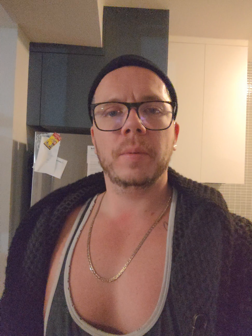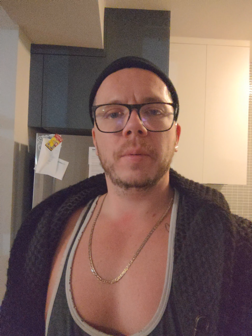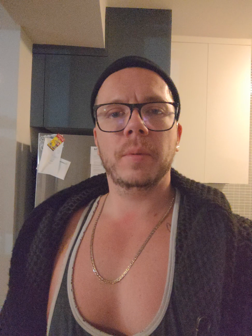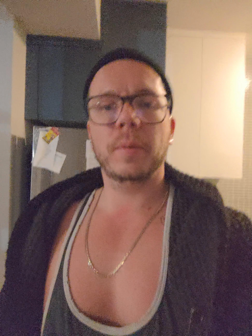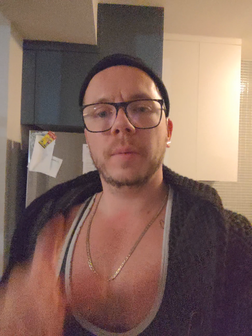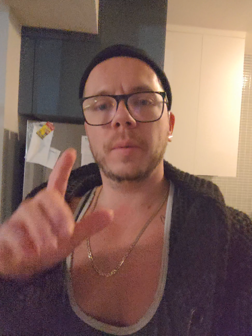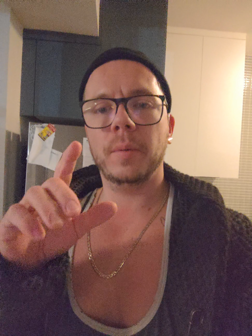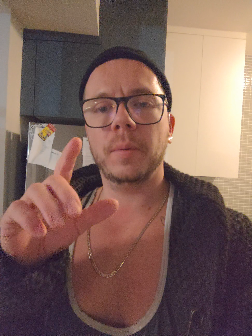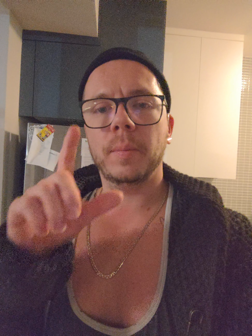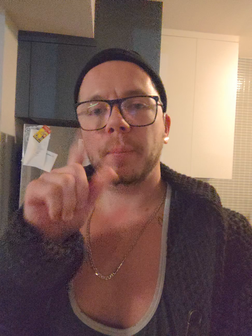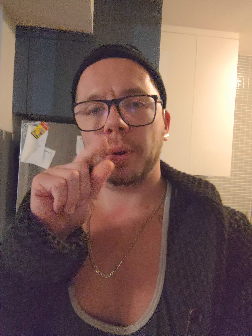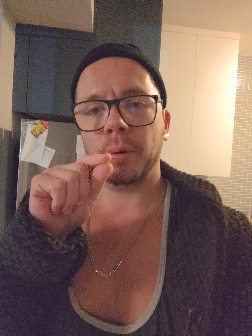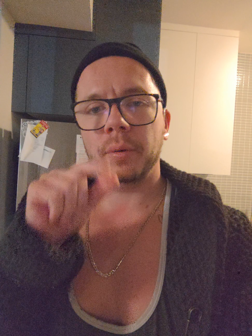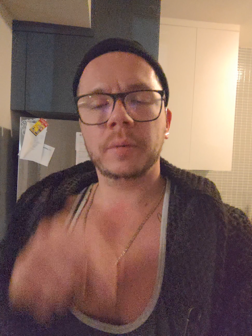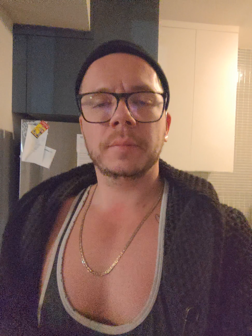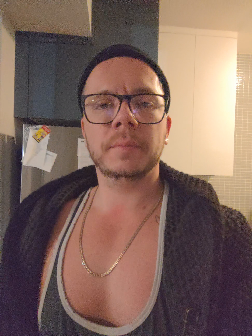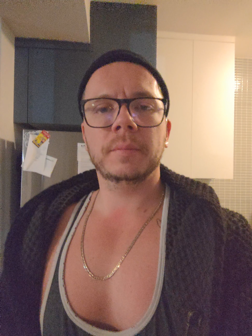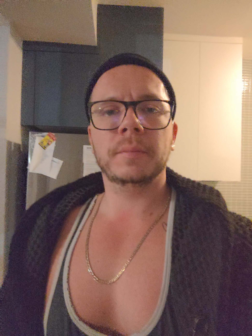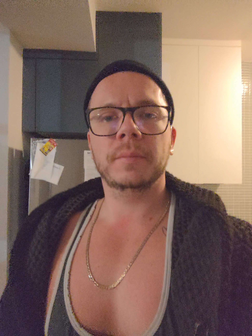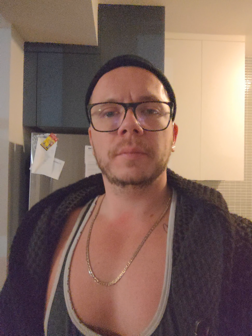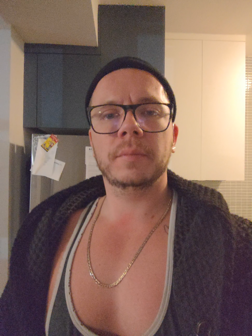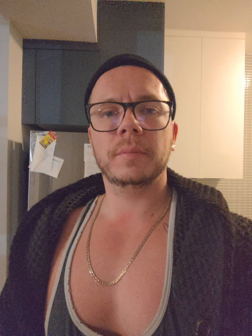bird